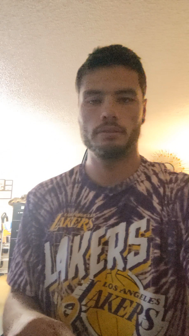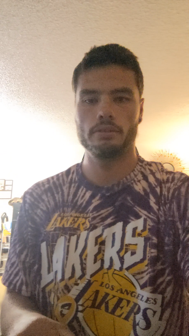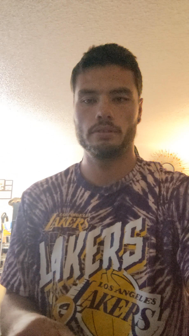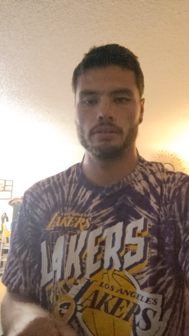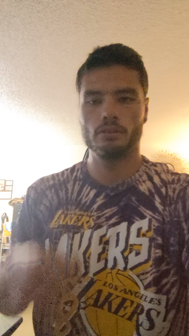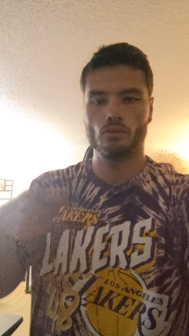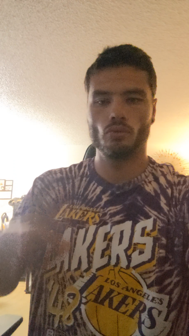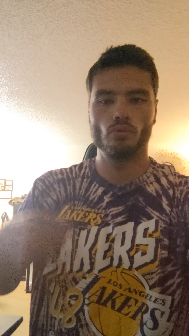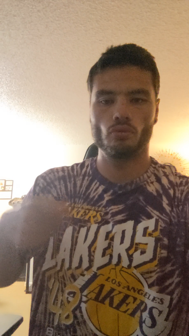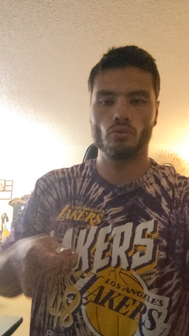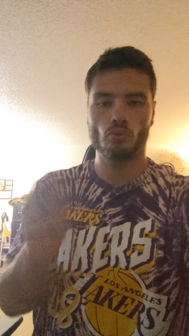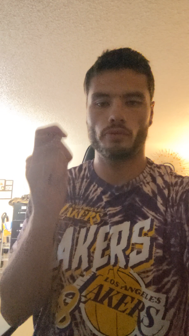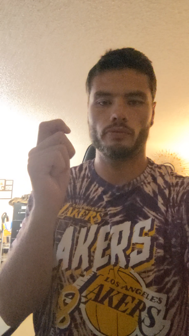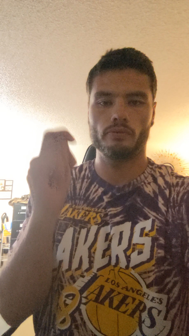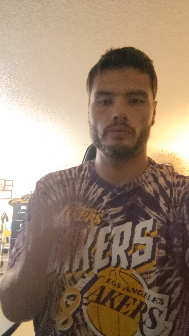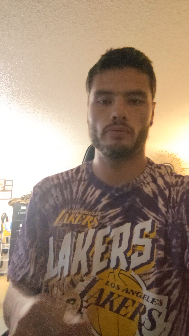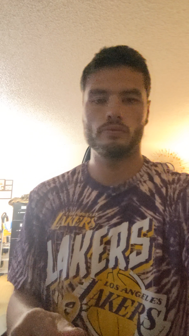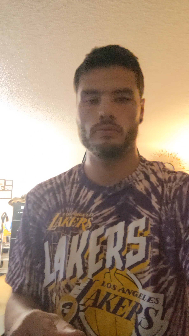shovel